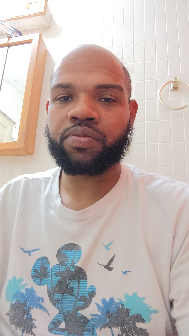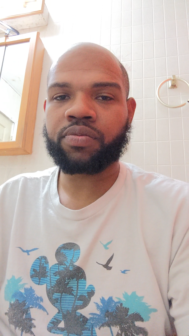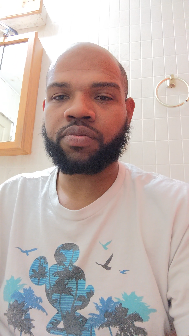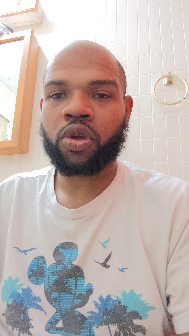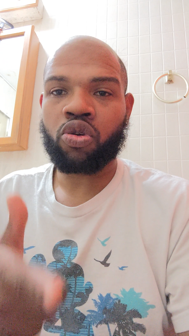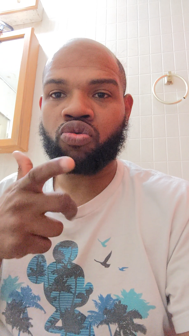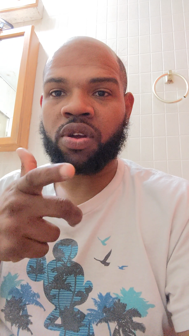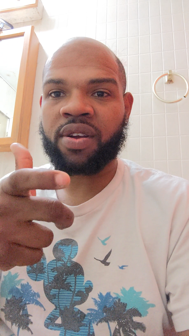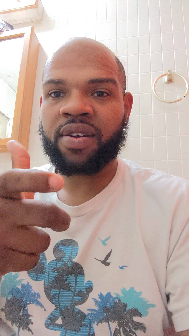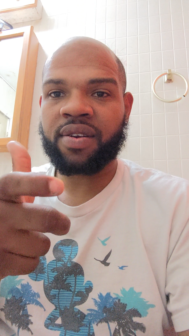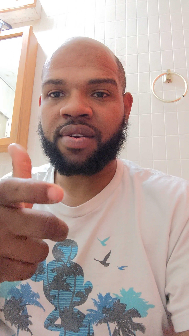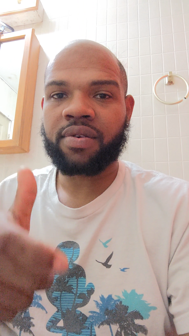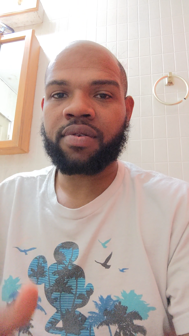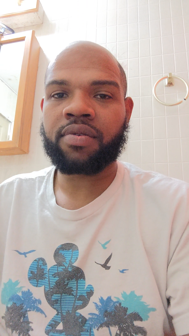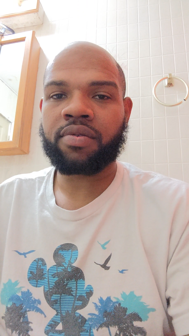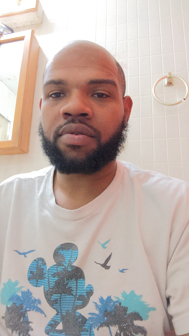run